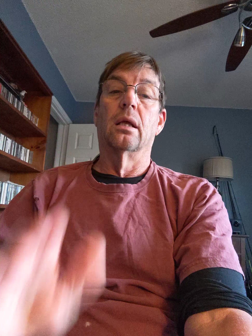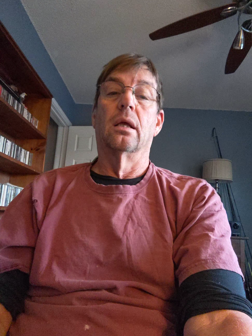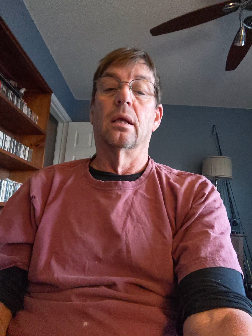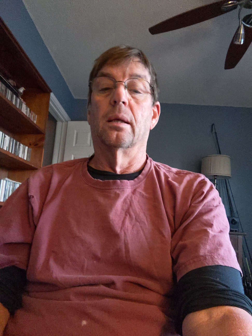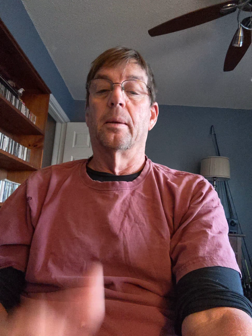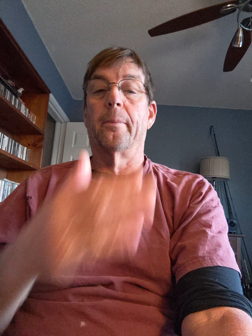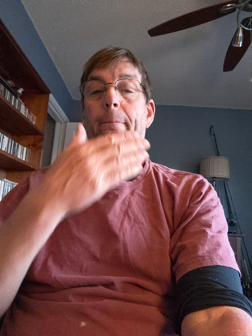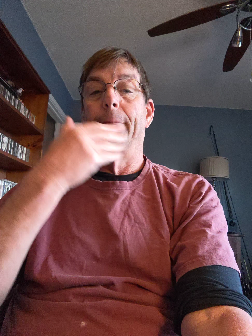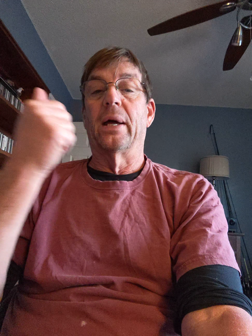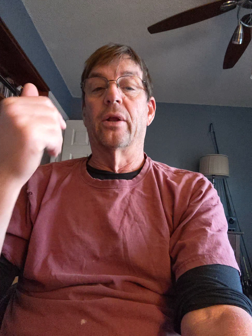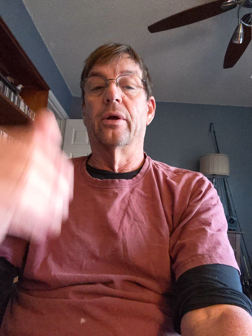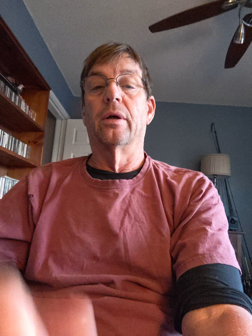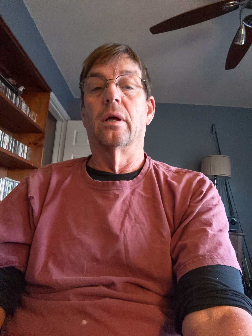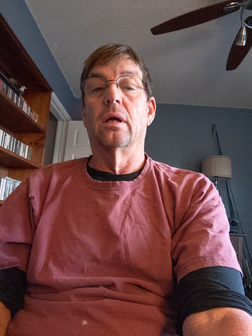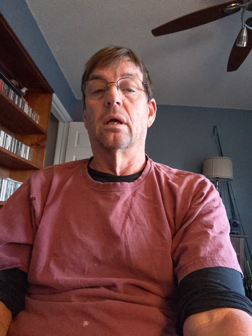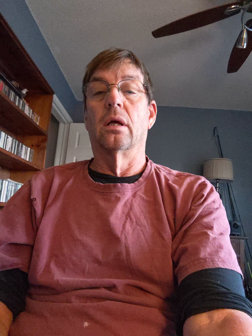better